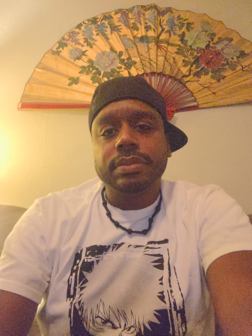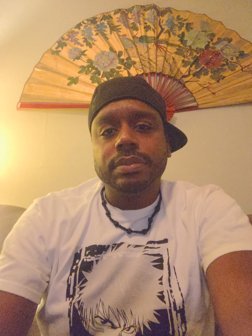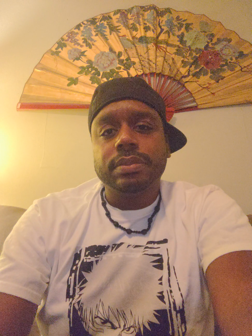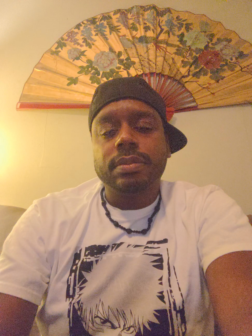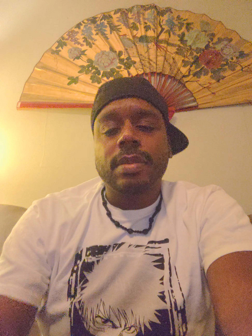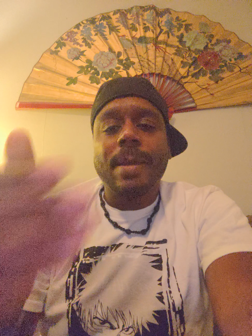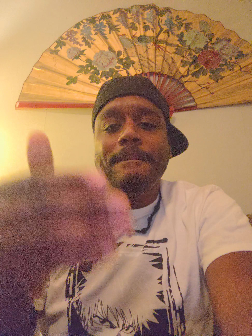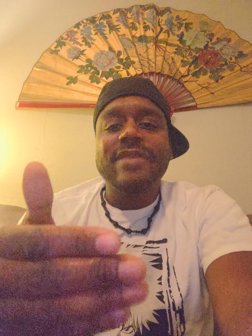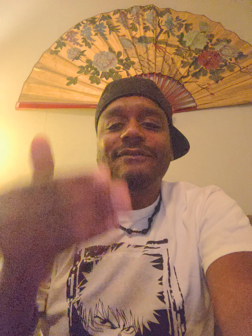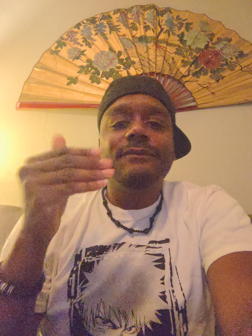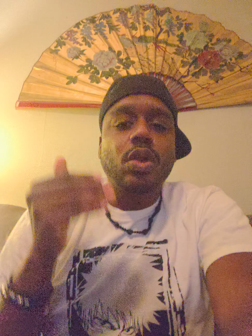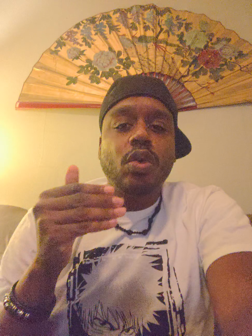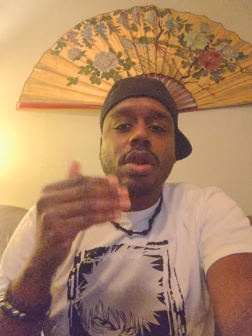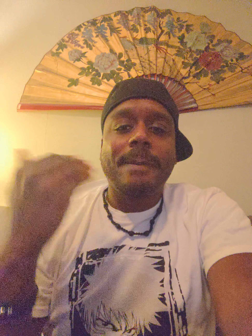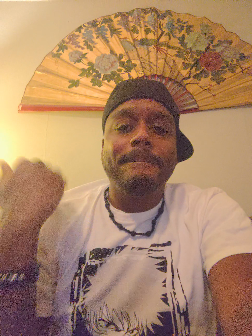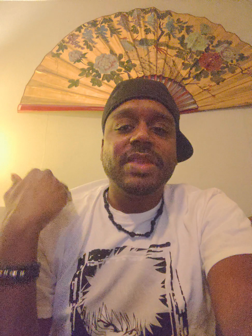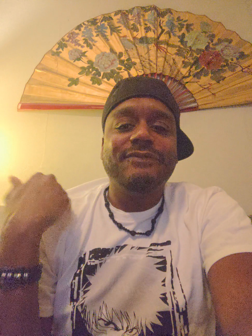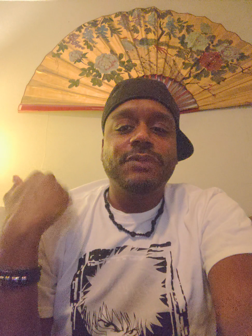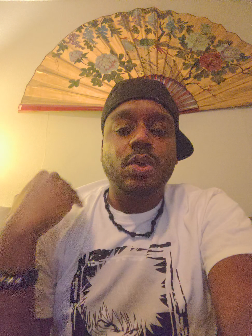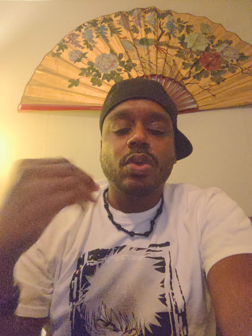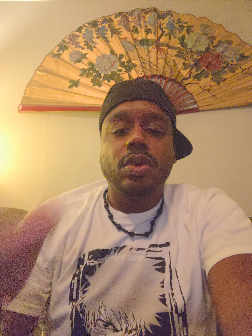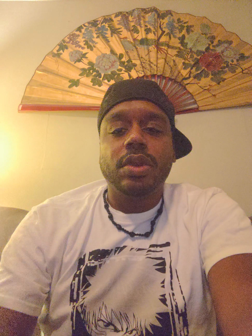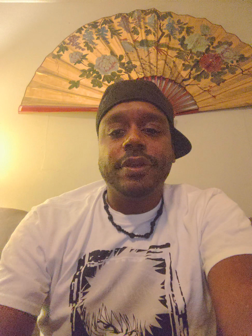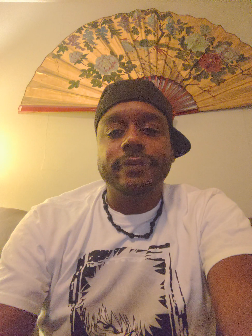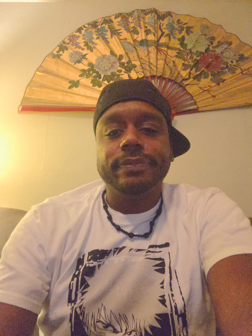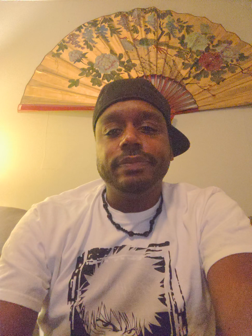before